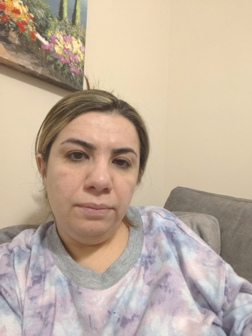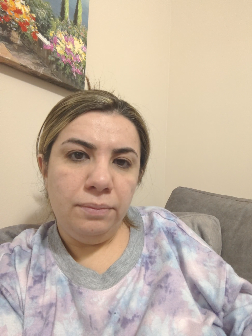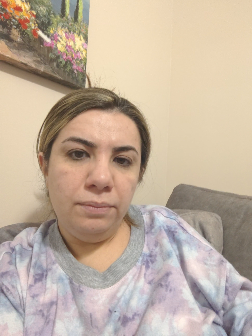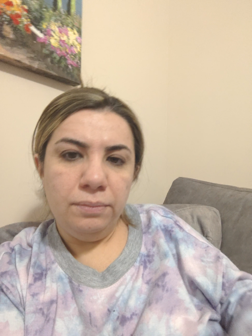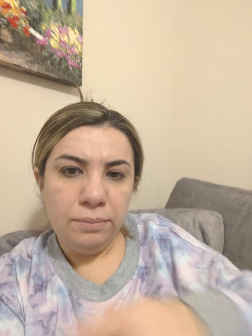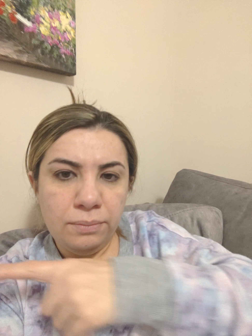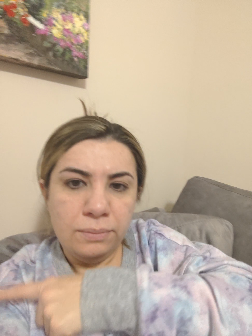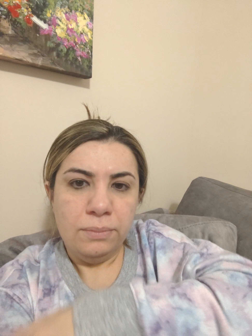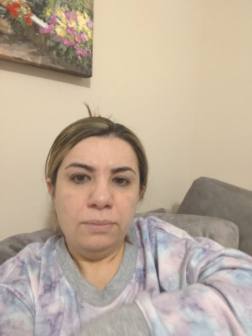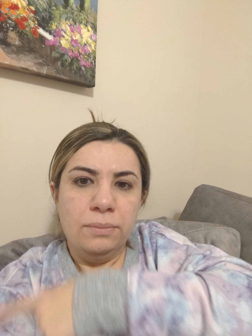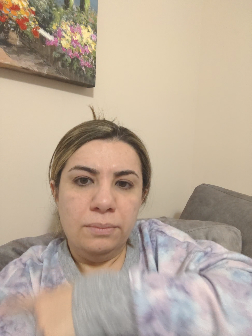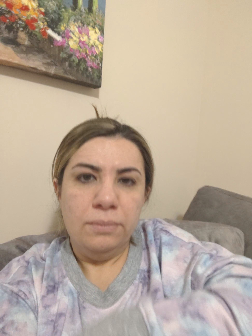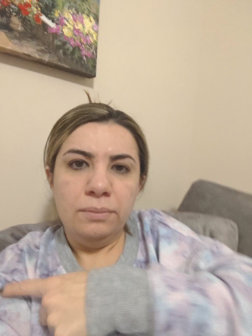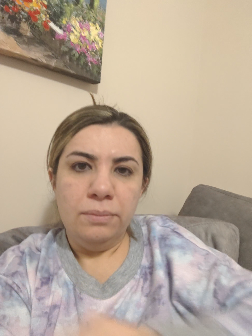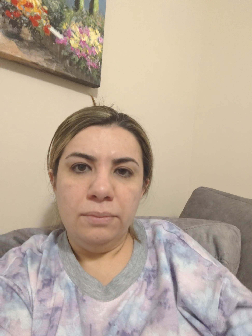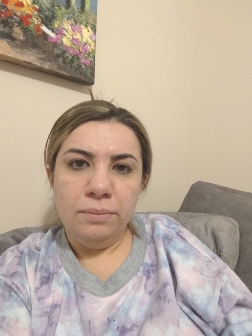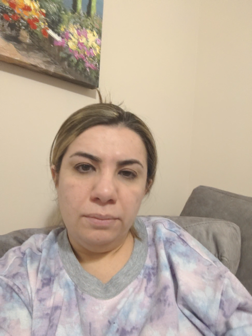arm